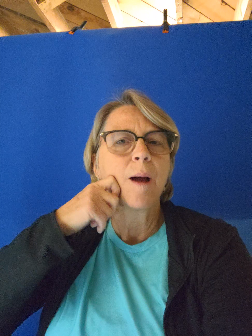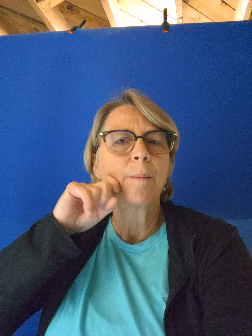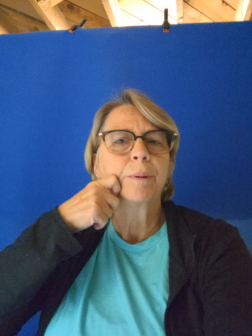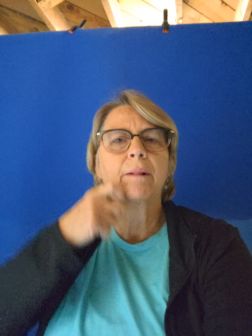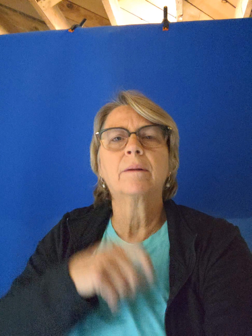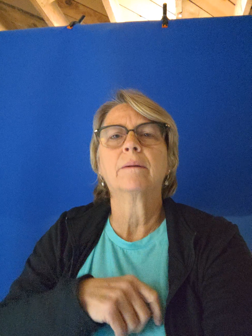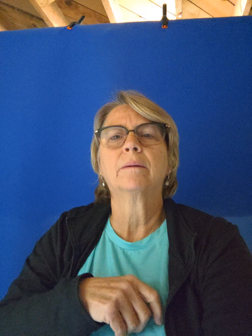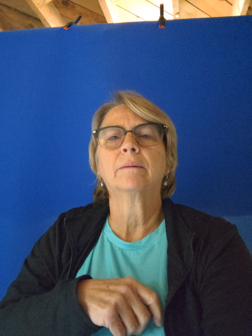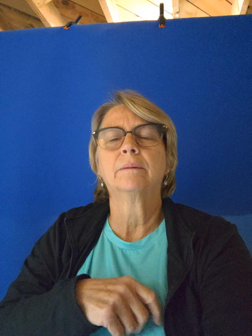apple